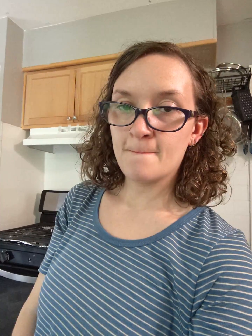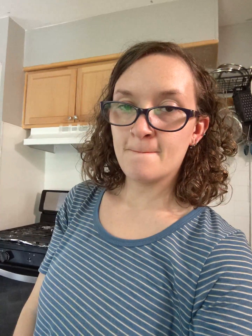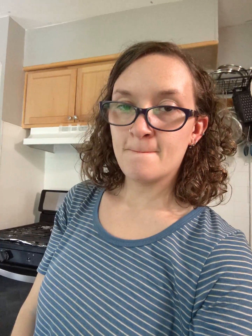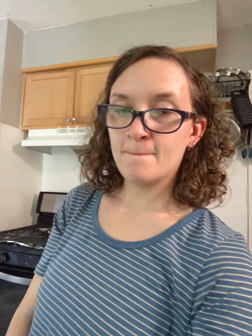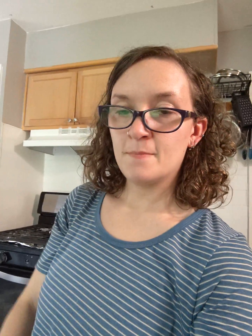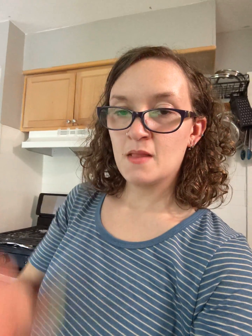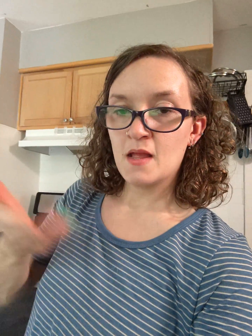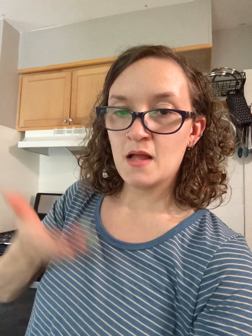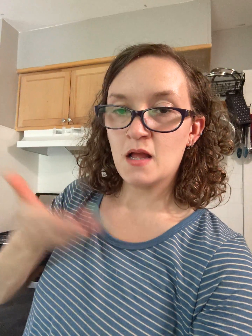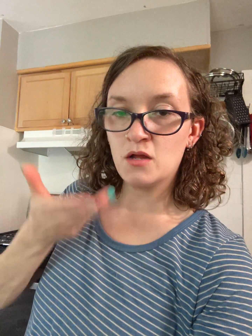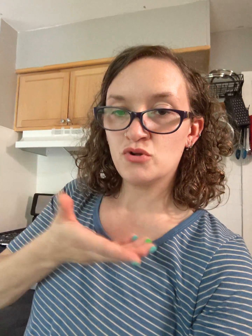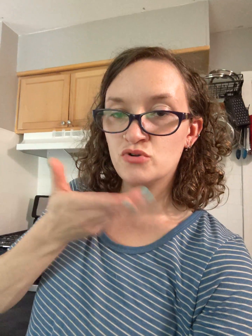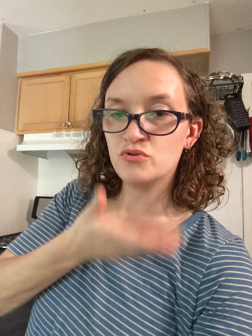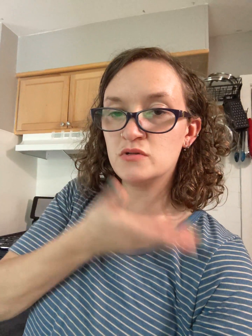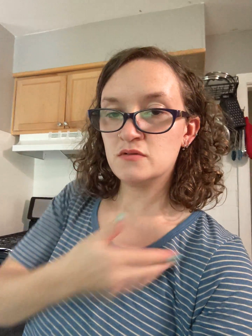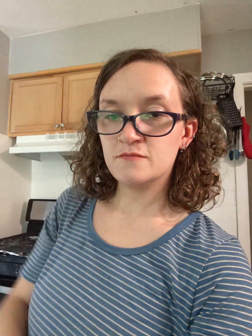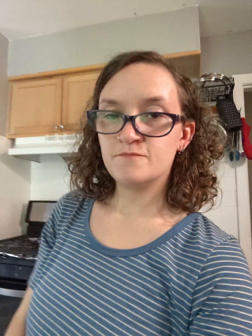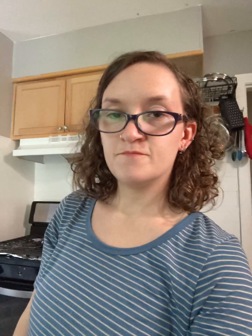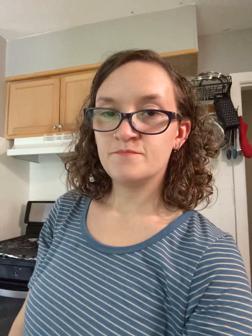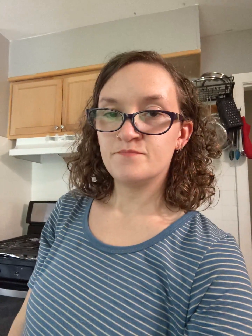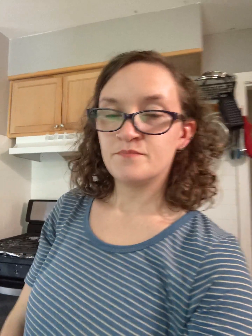carry